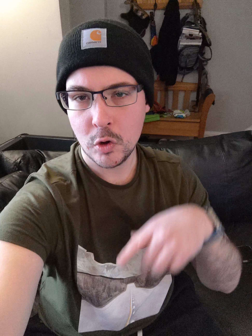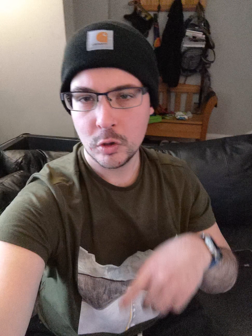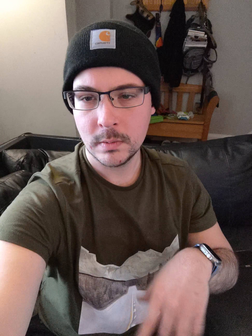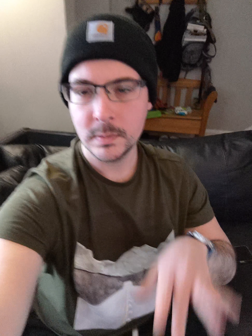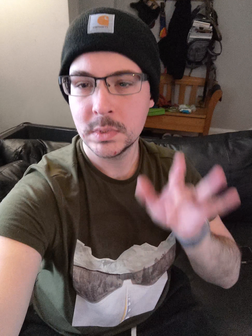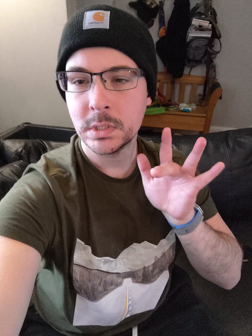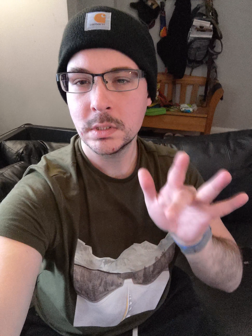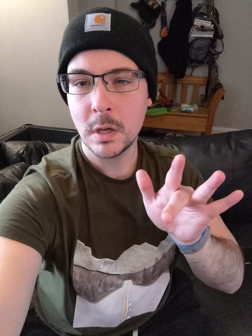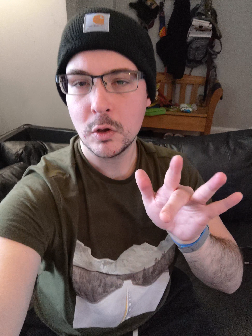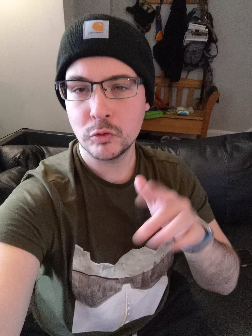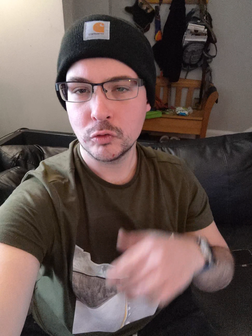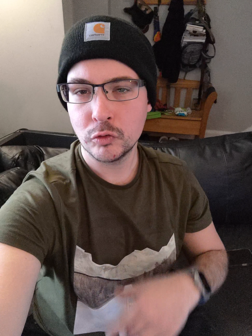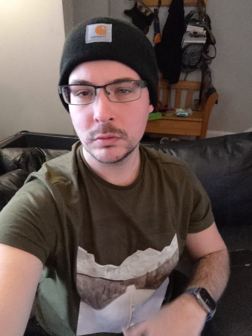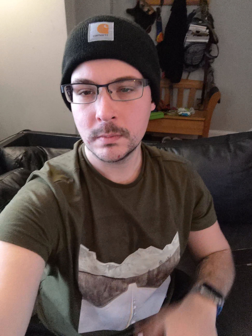touch